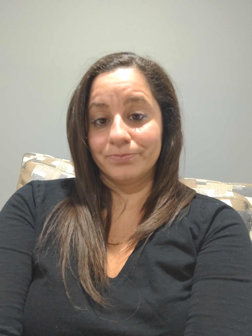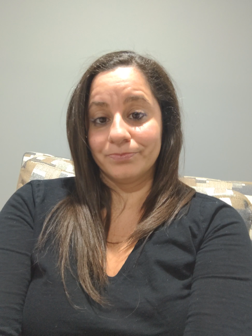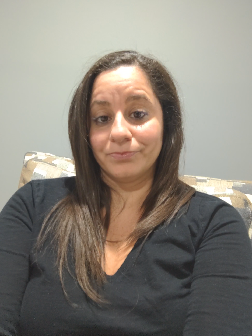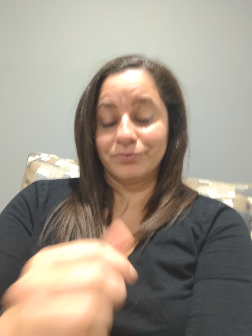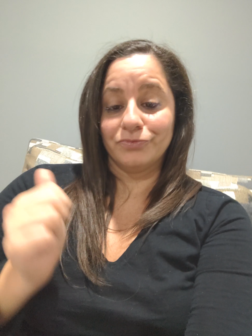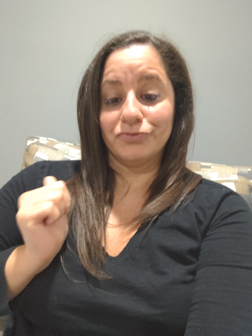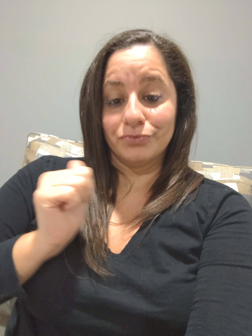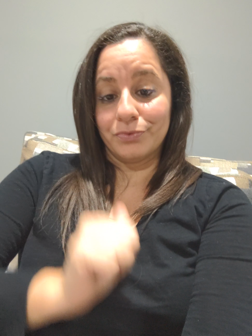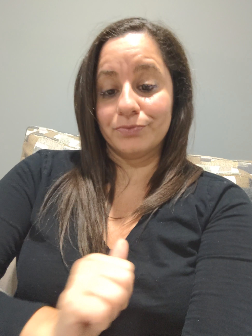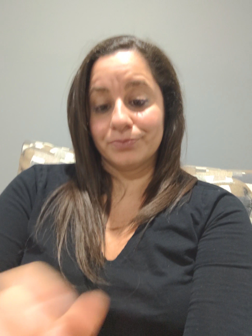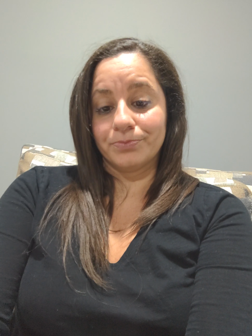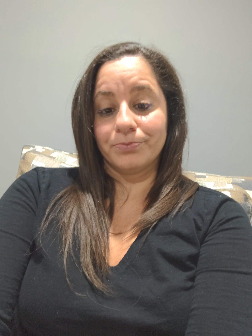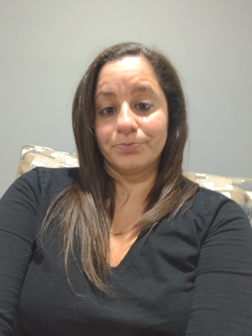jacket